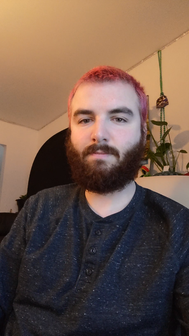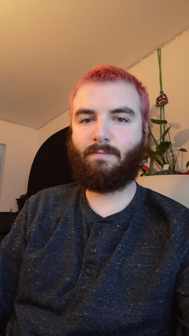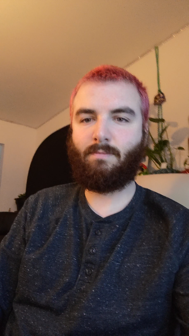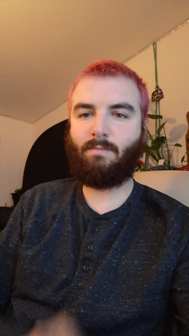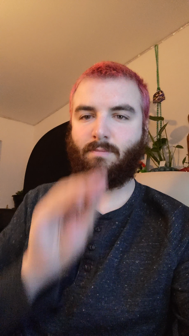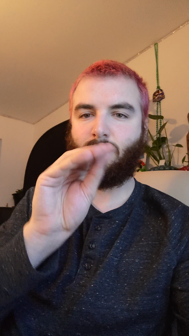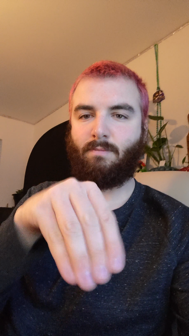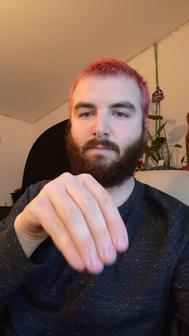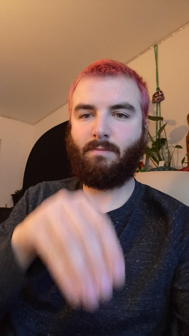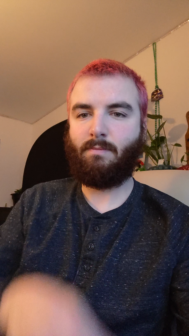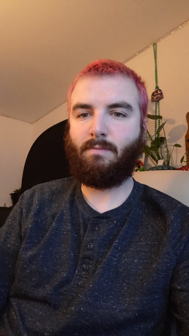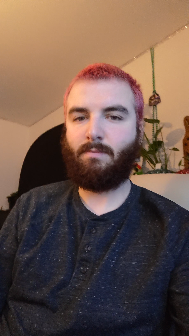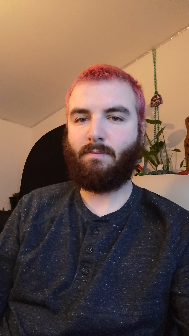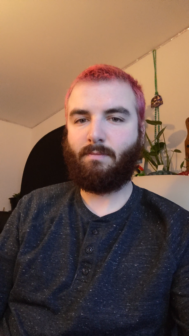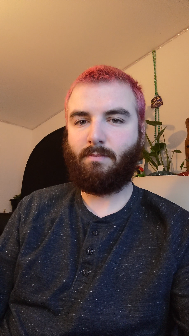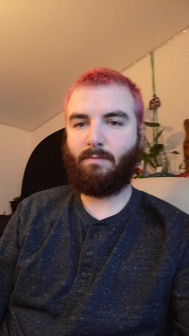put